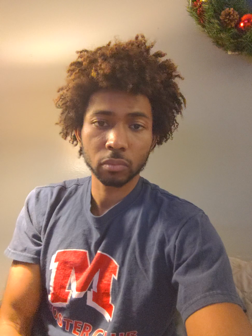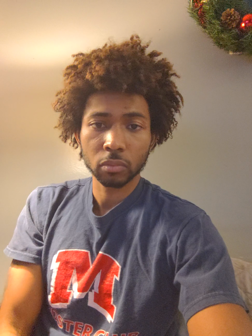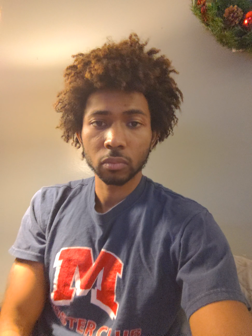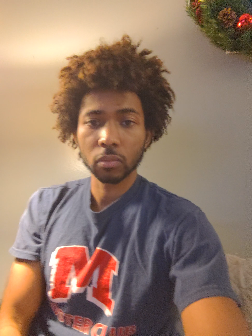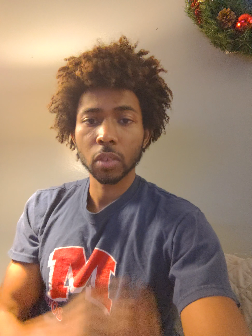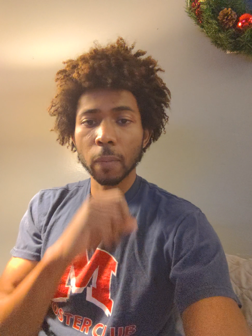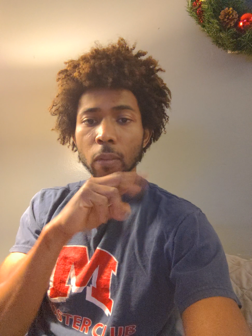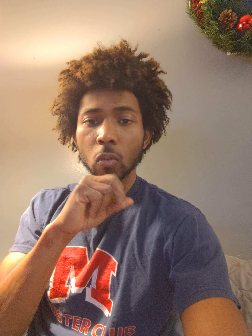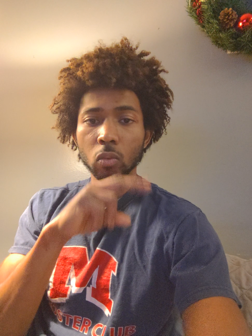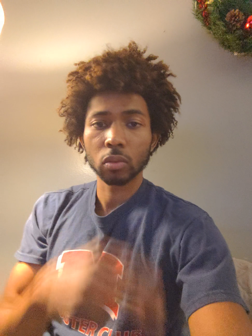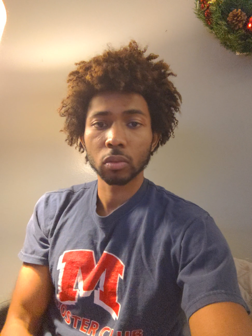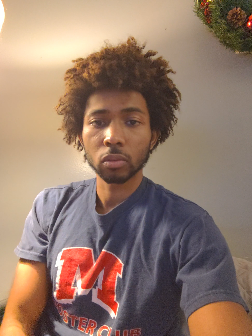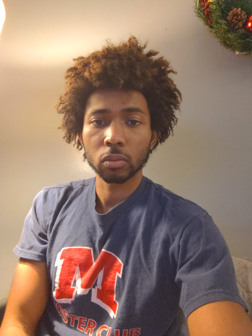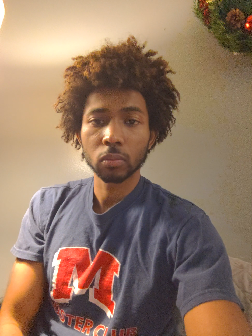frog